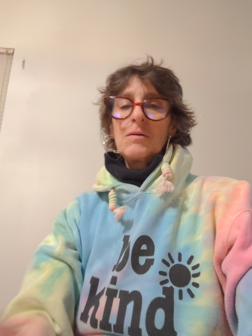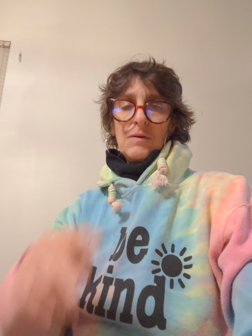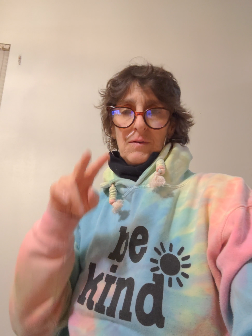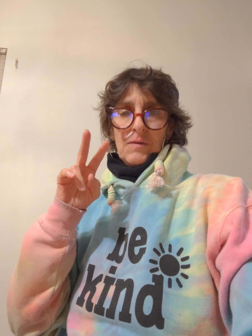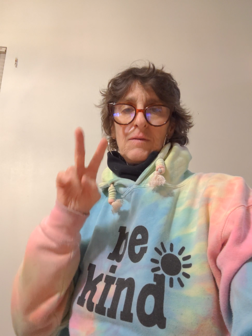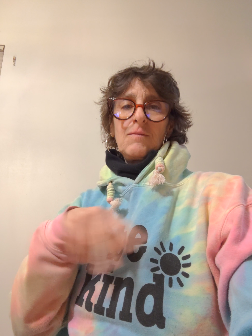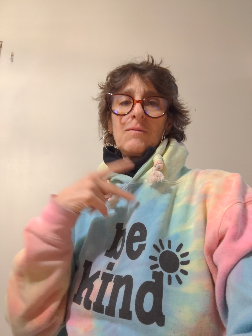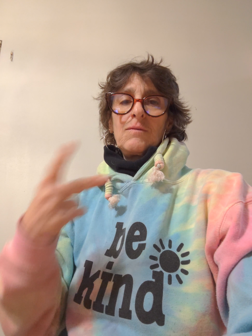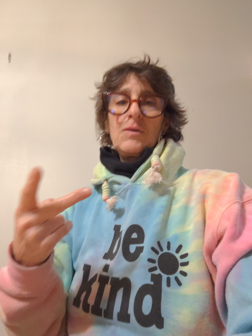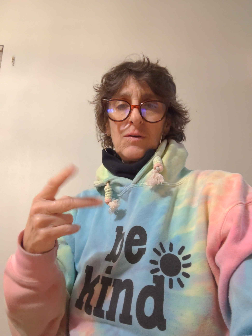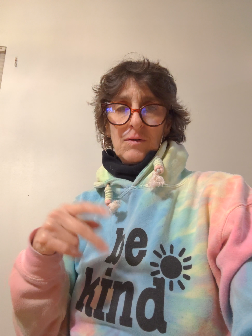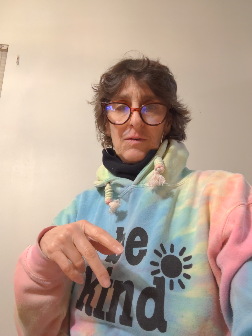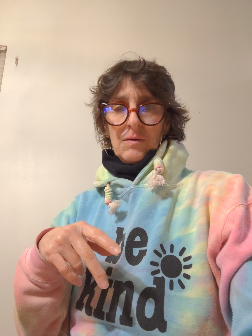fall